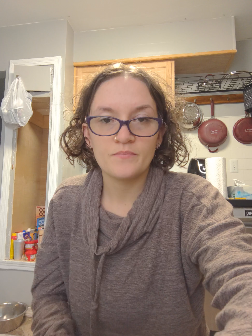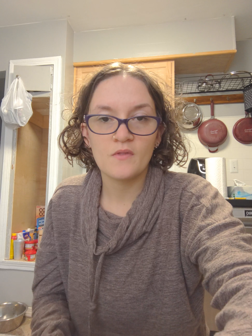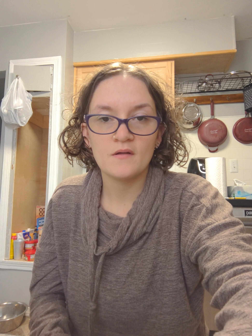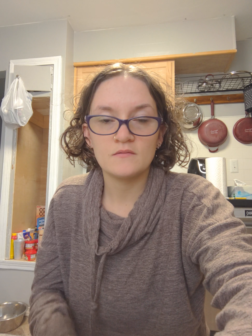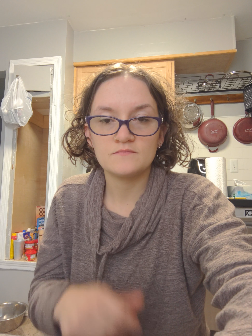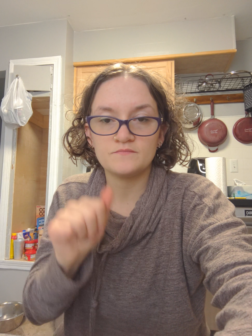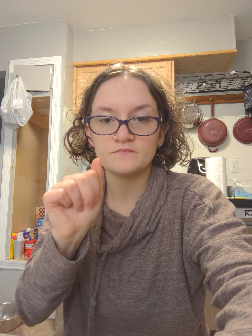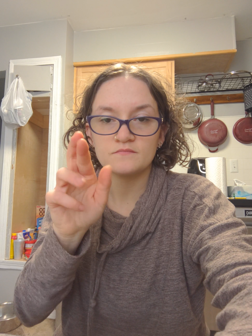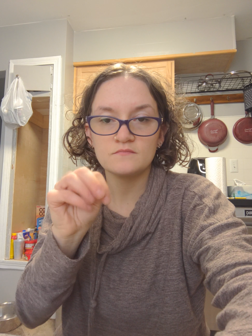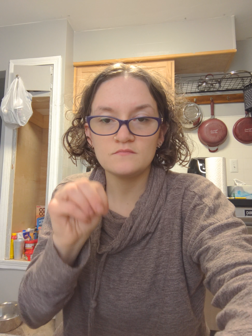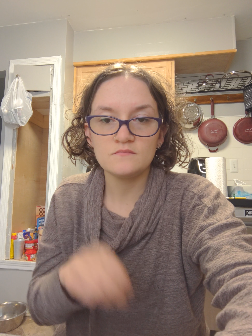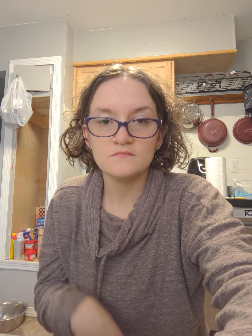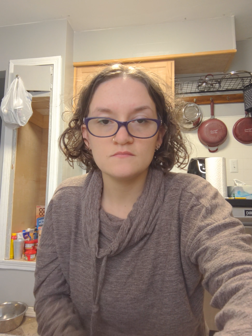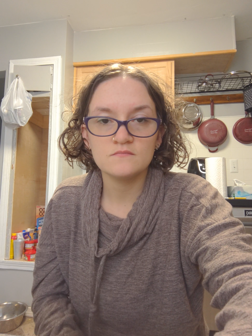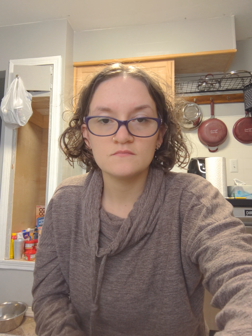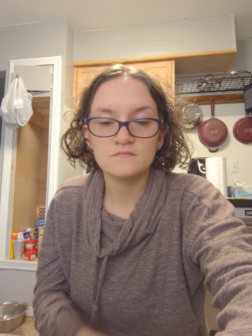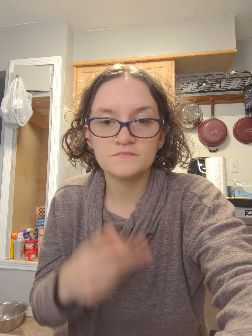arm